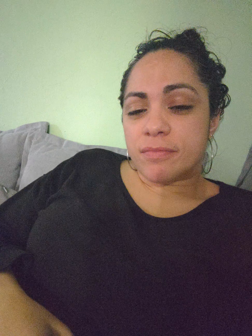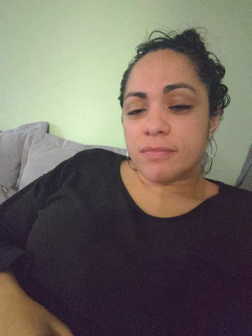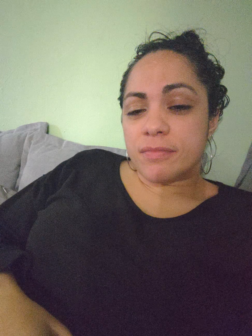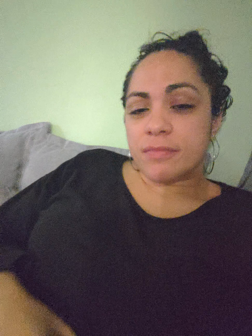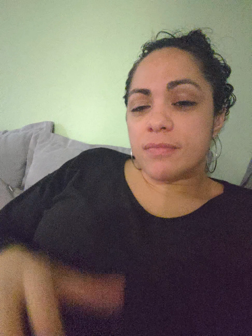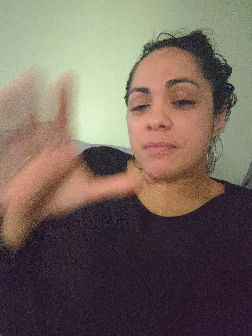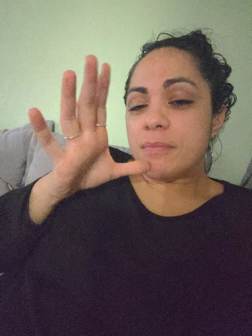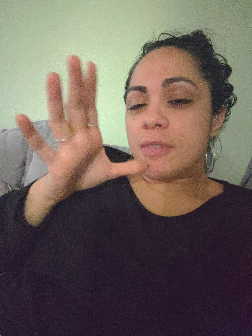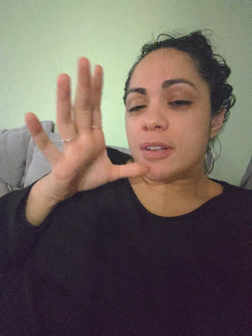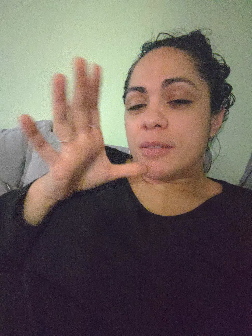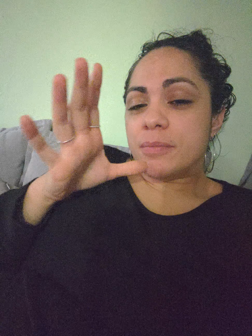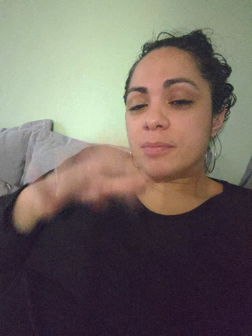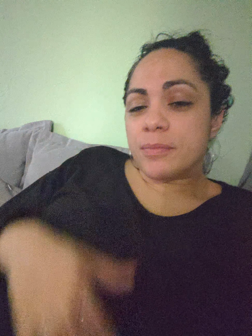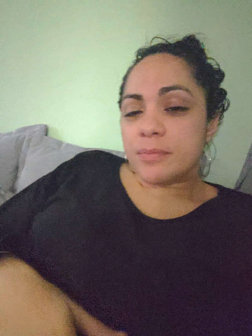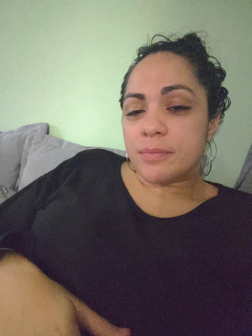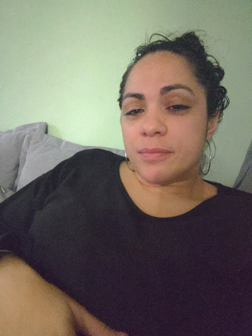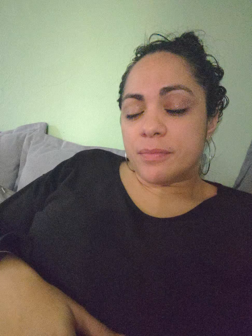mom